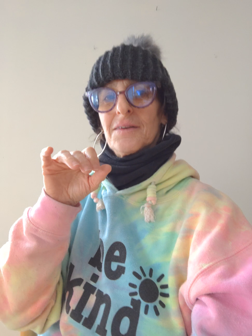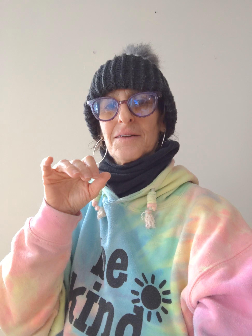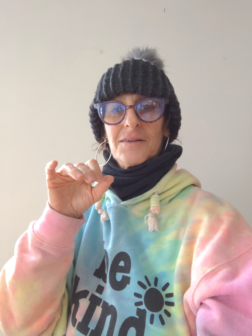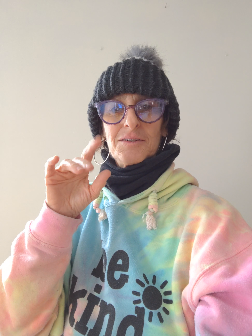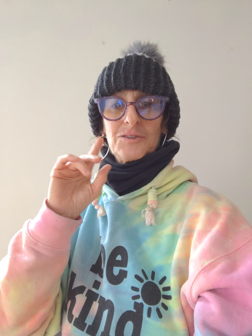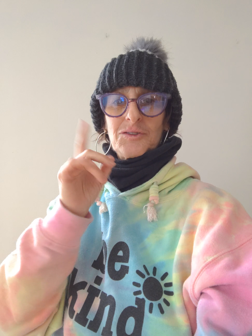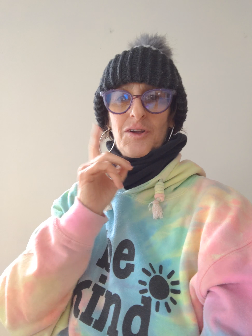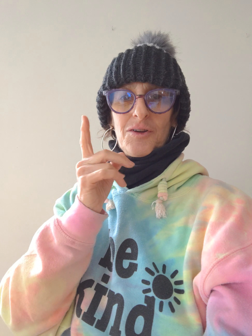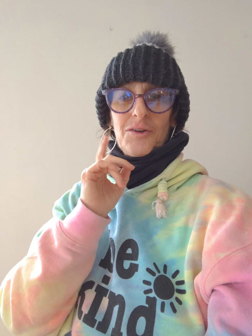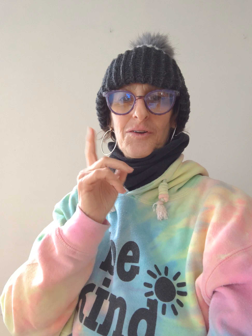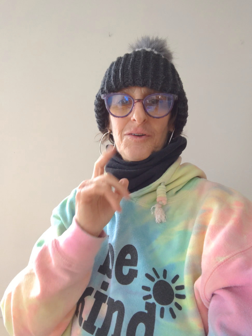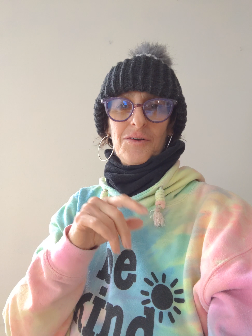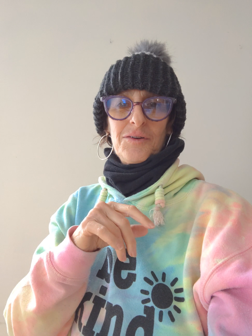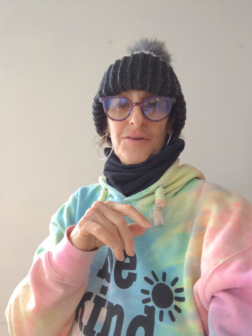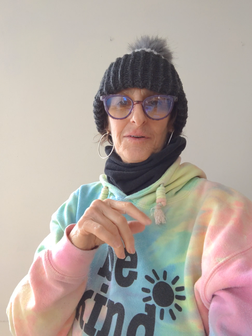talk